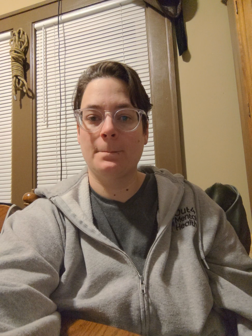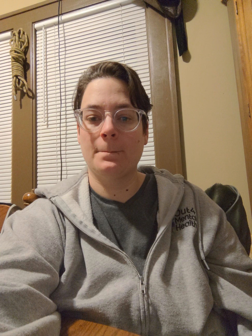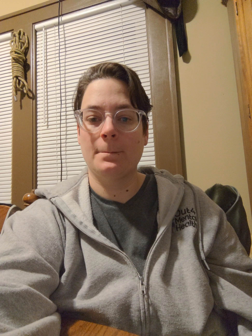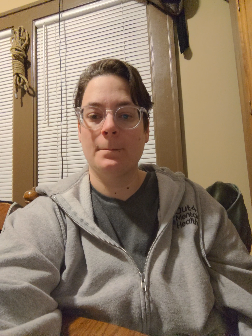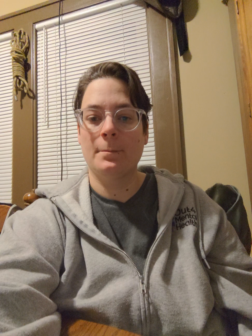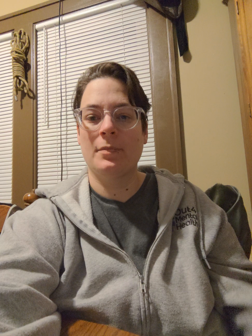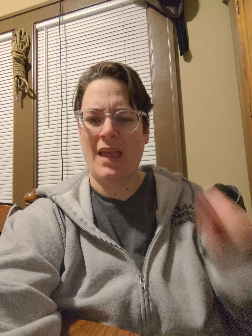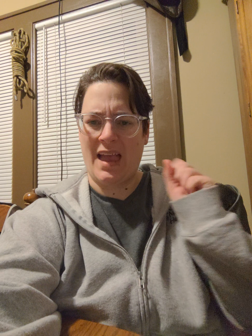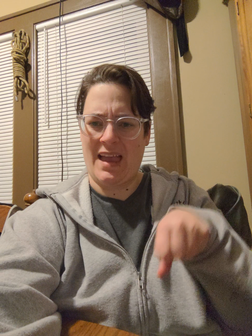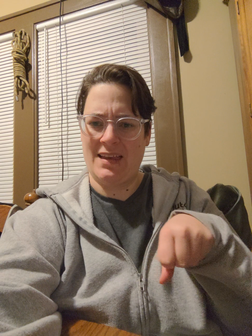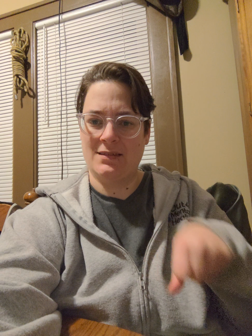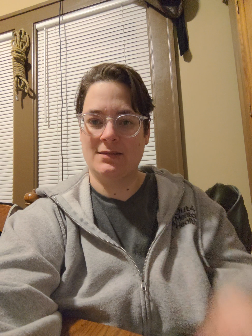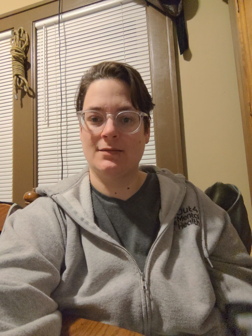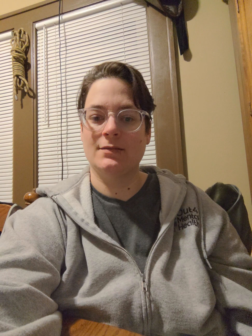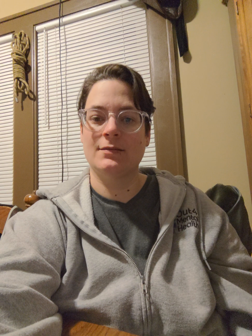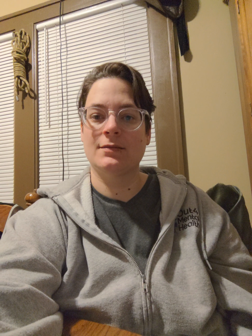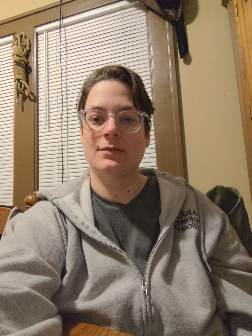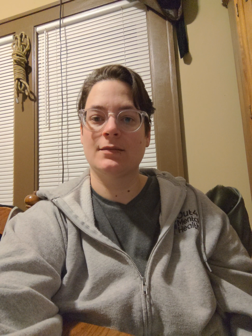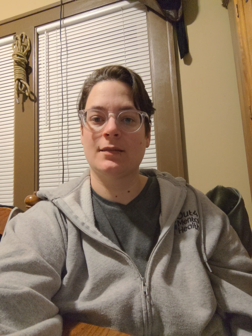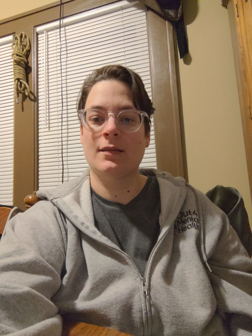can